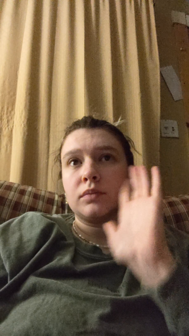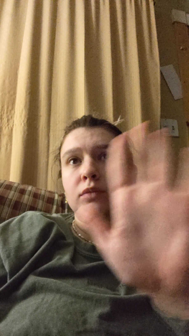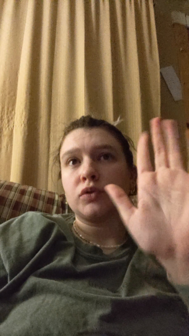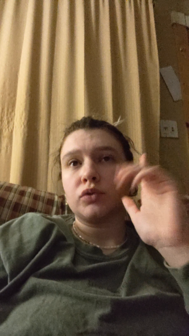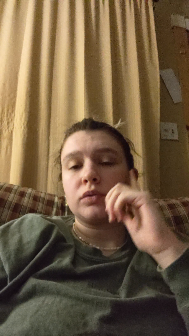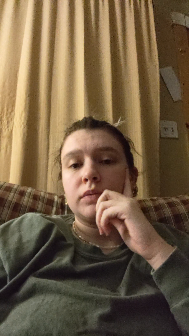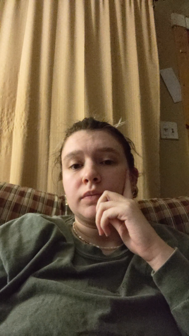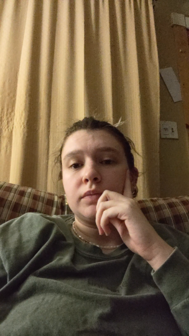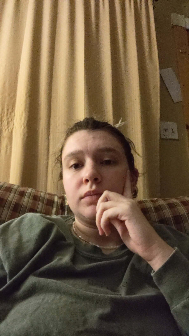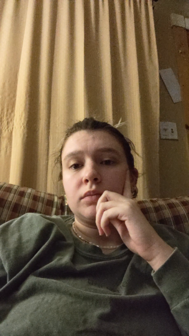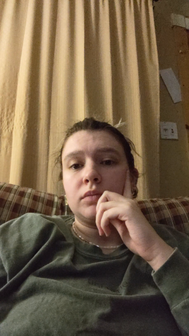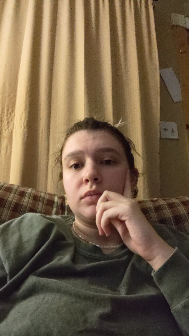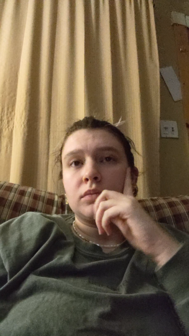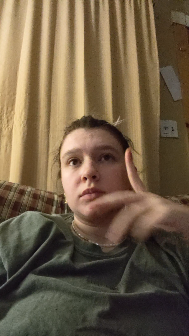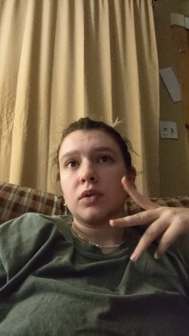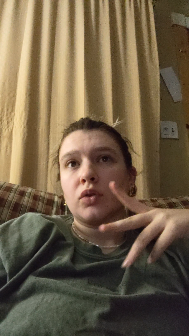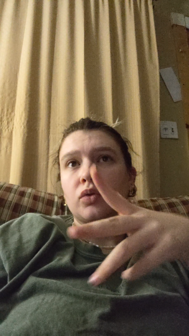garage